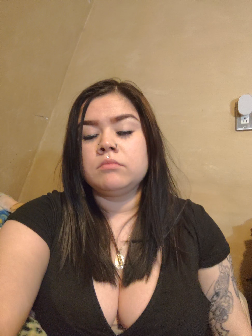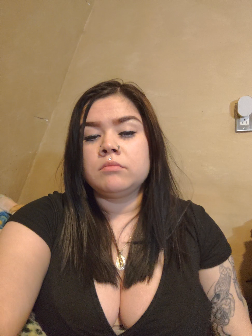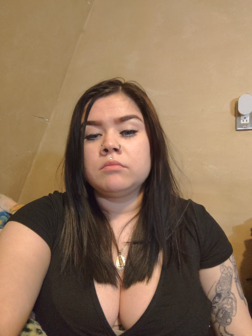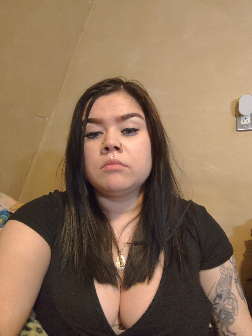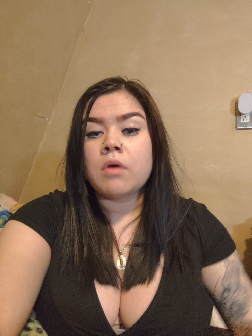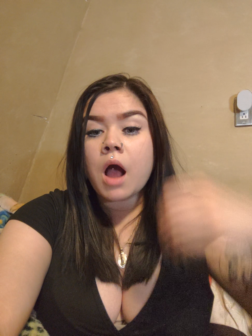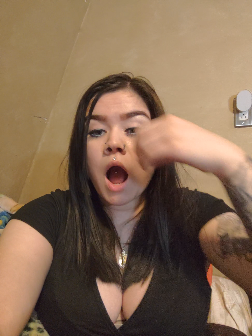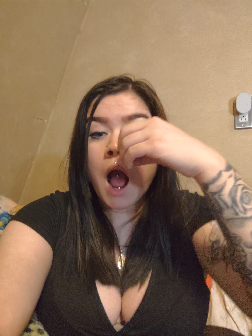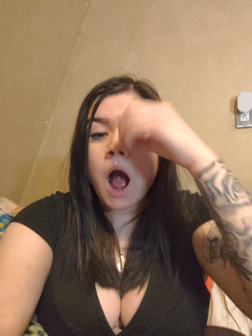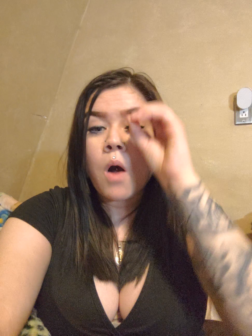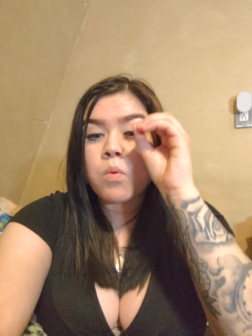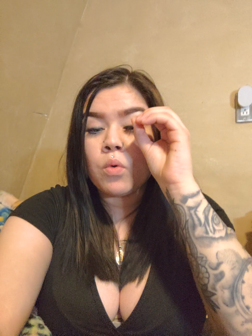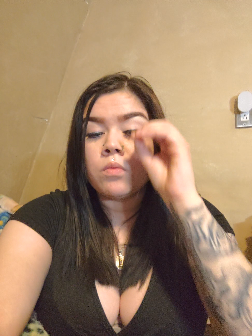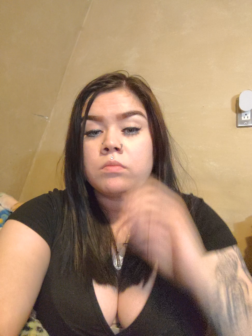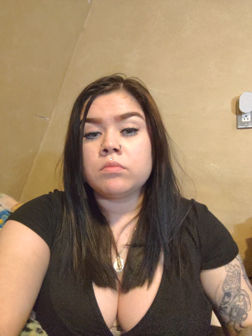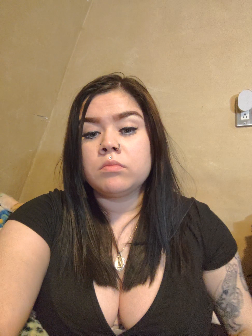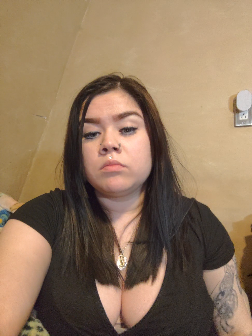owl